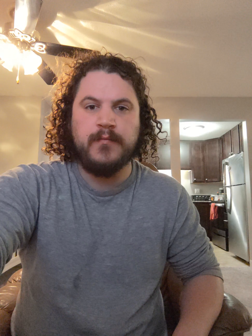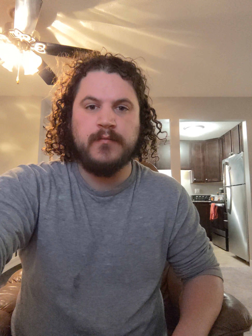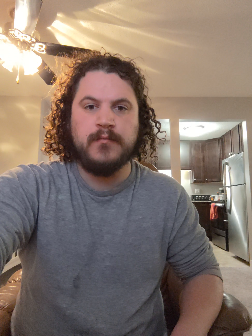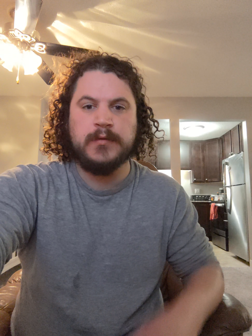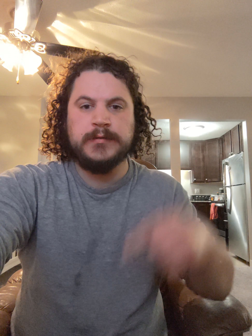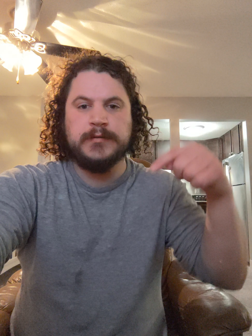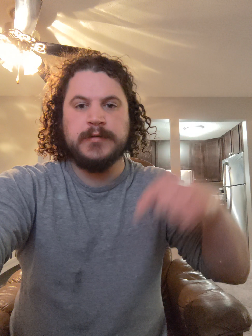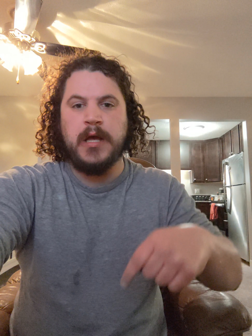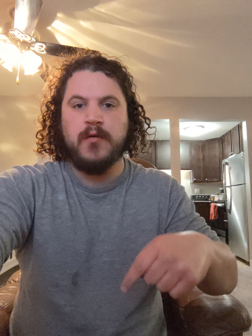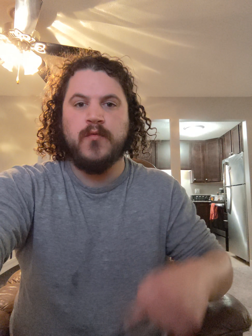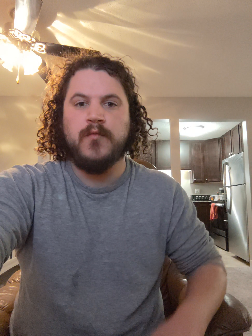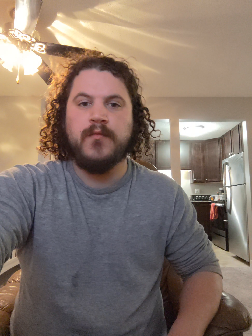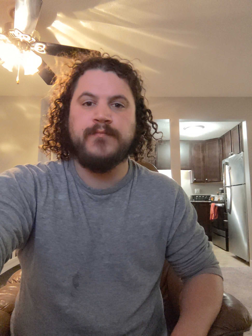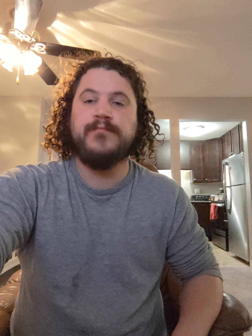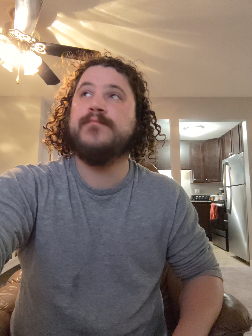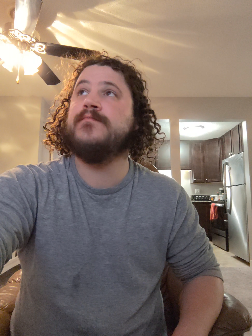down